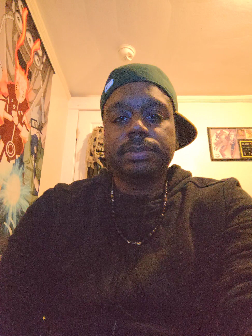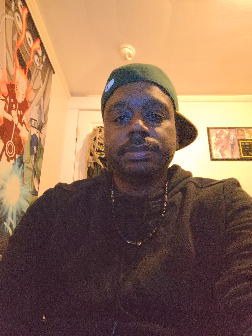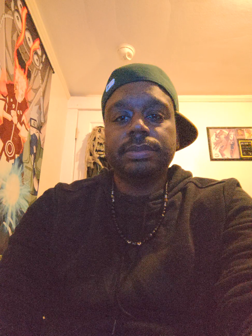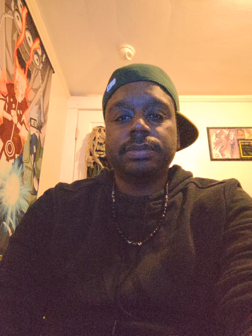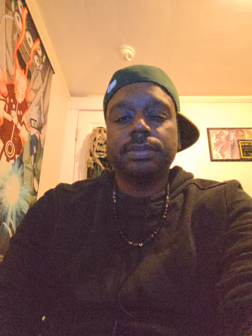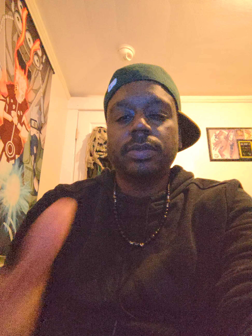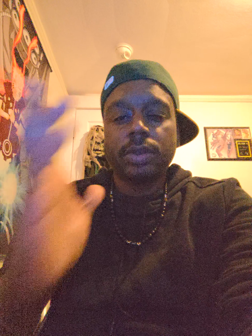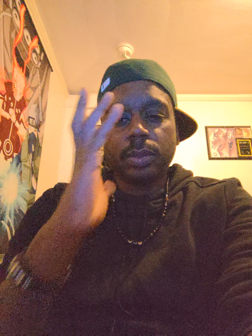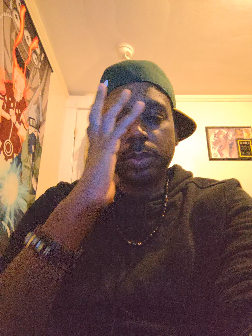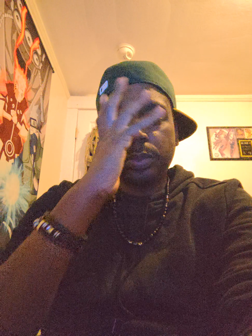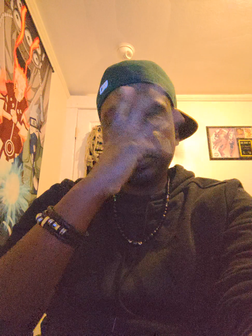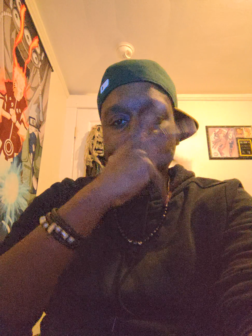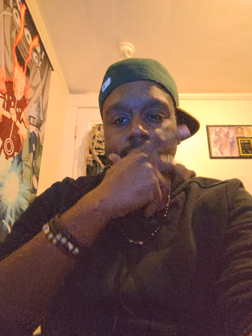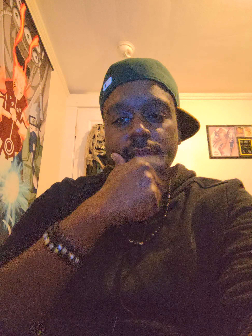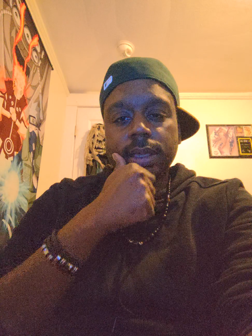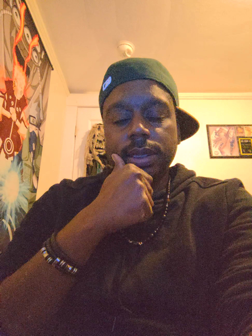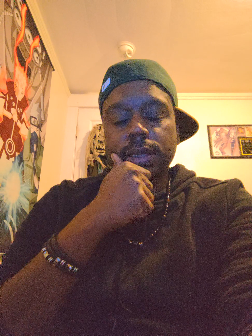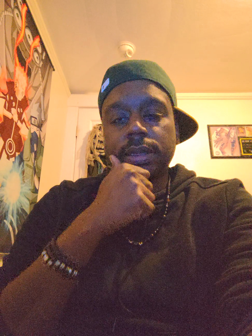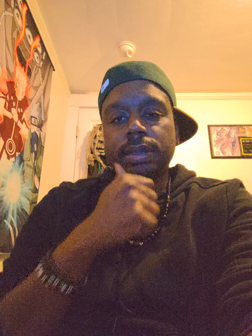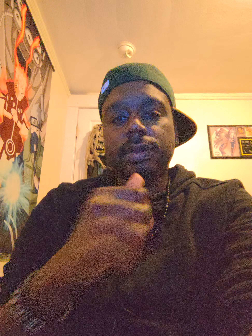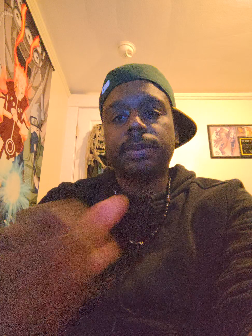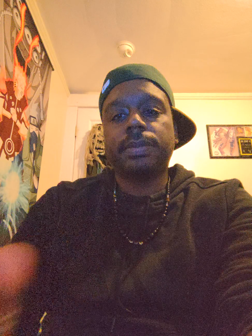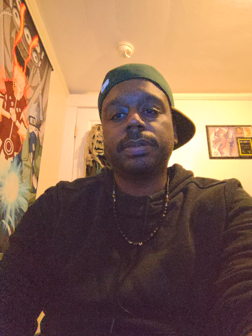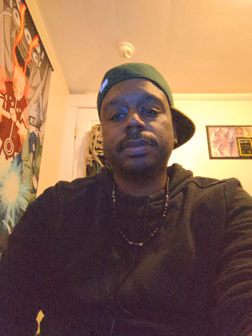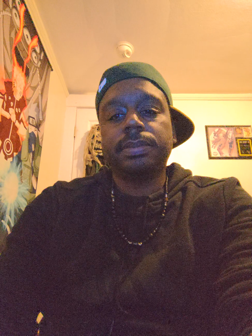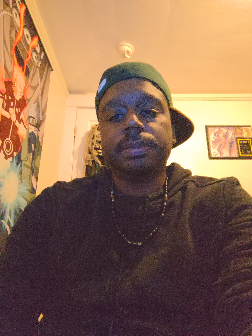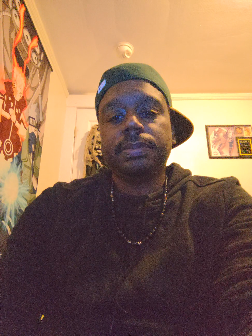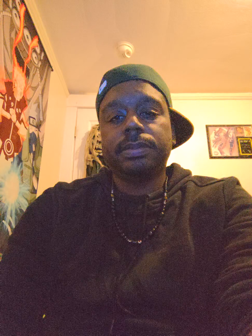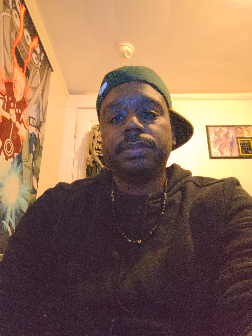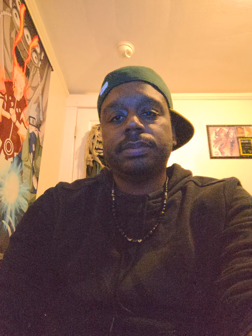pretty